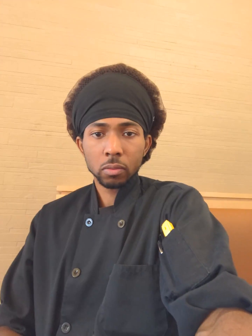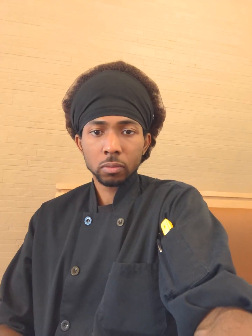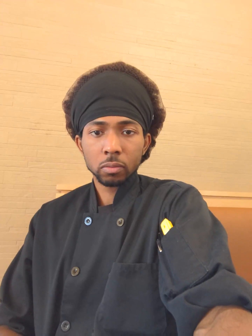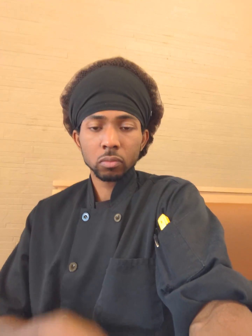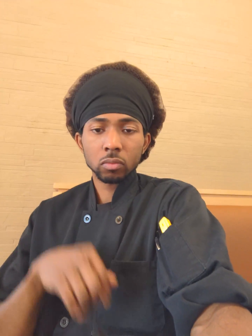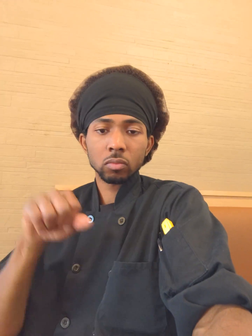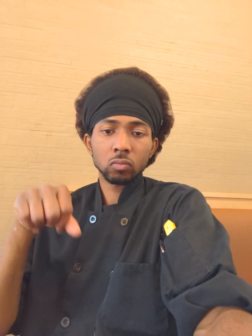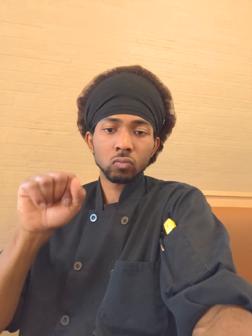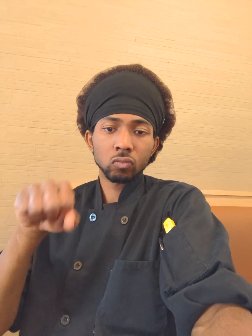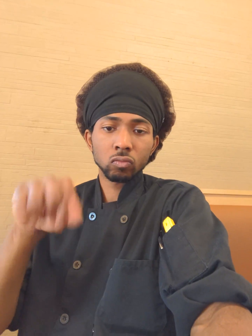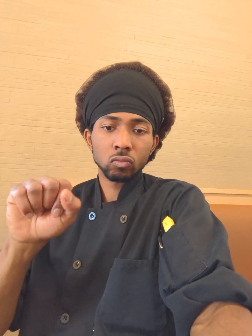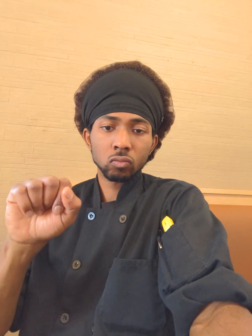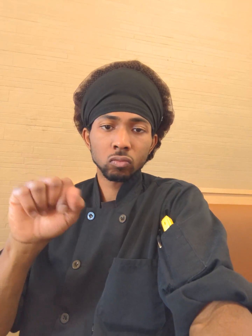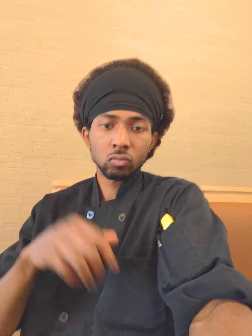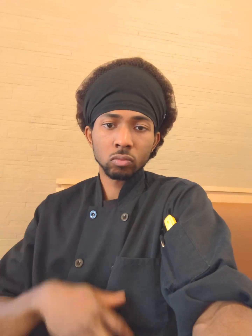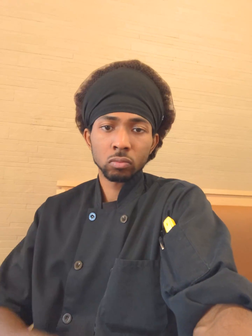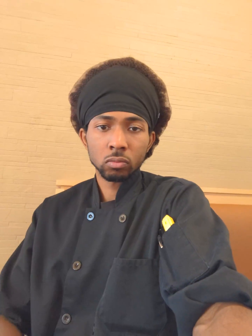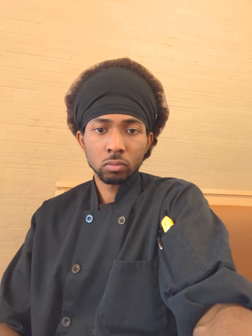motorcycle